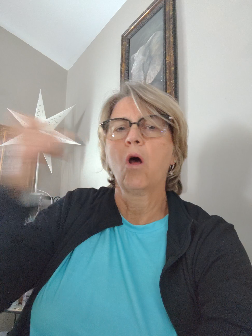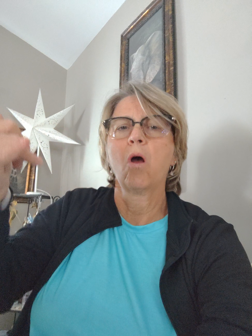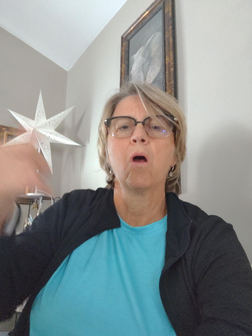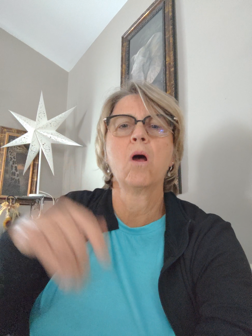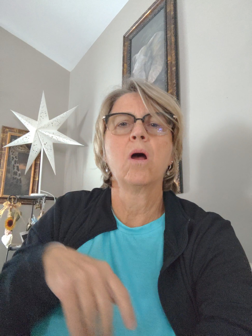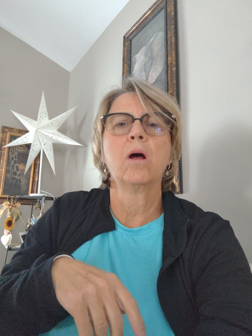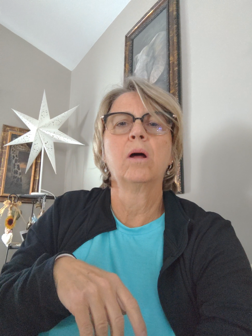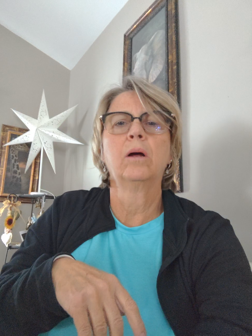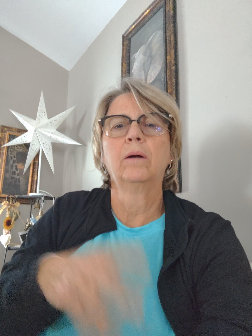call on the phone